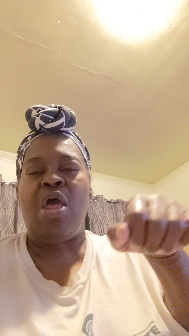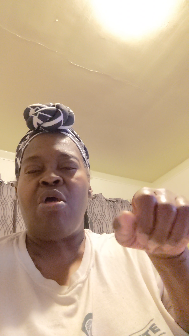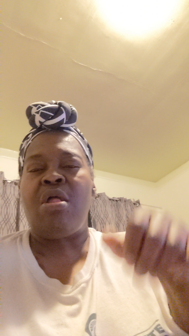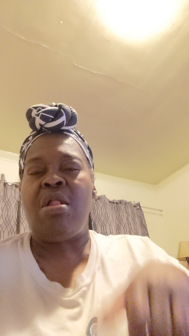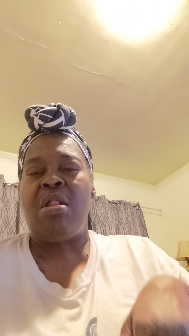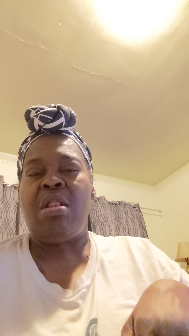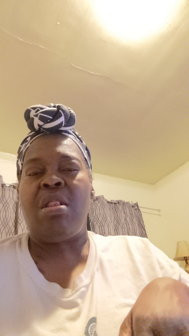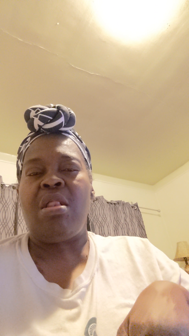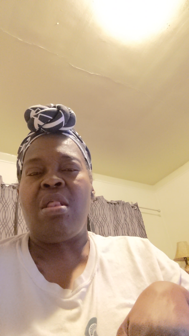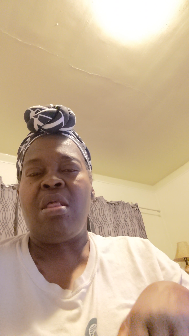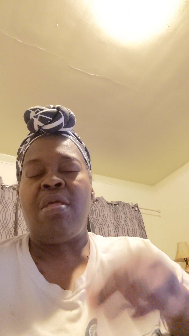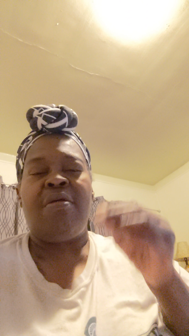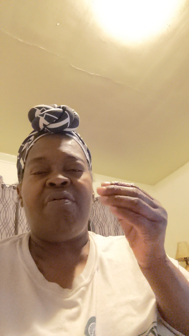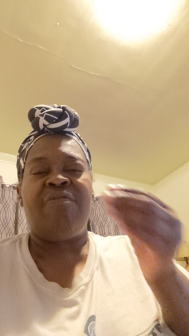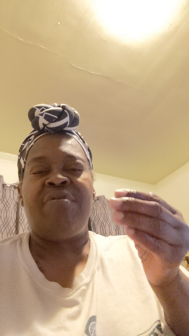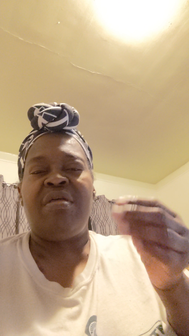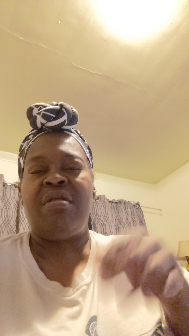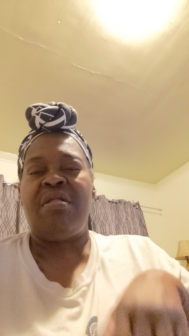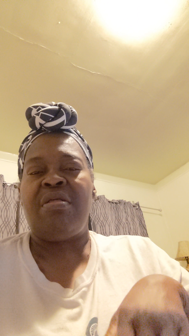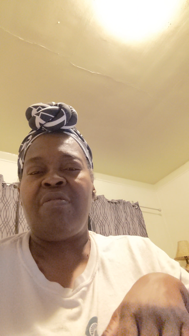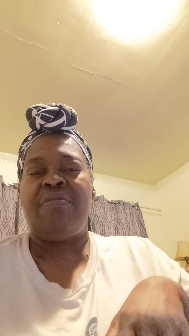feed